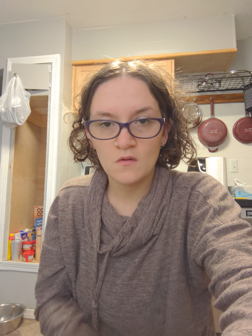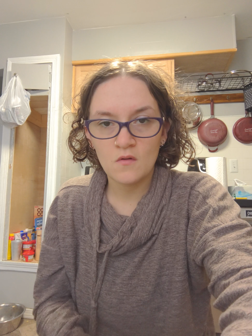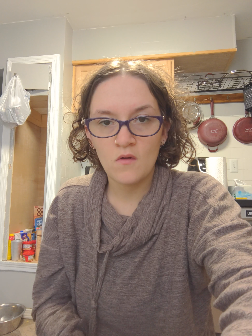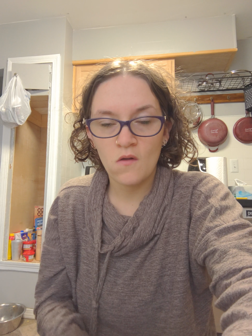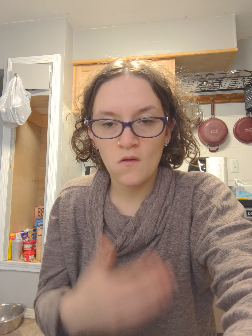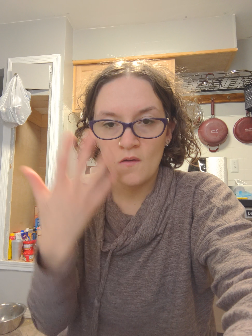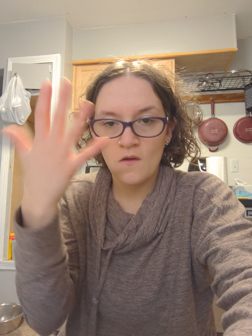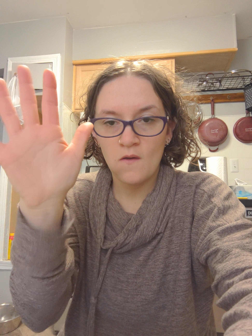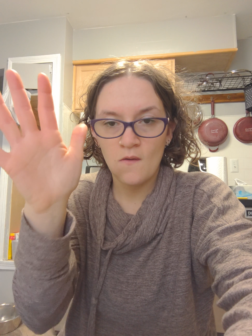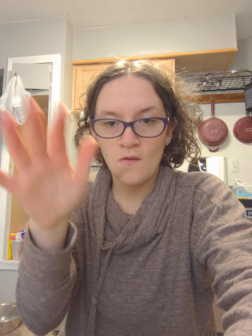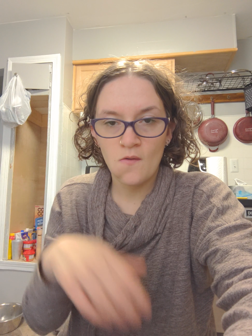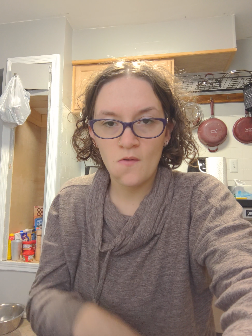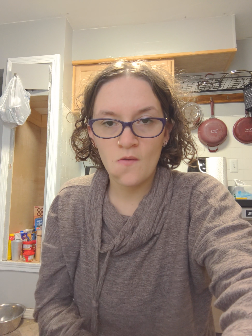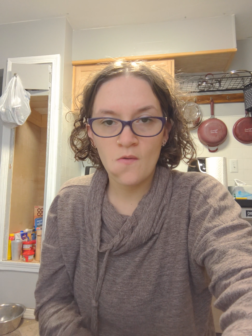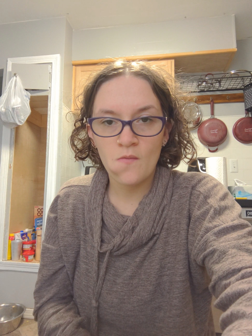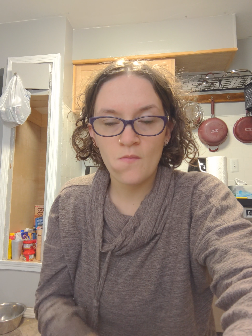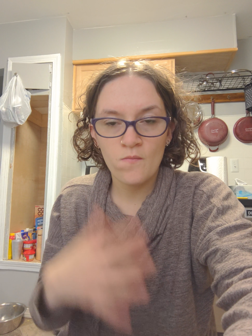finish